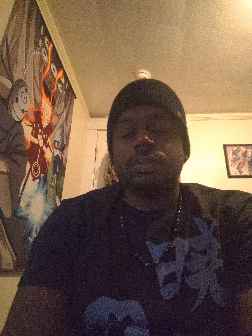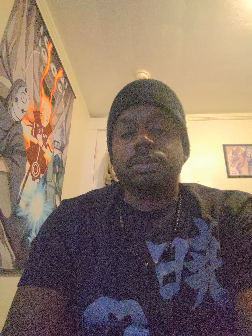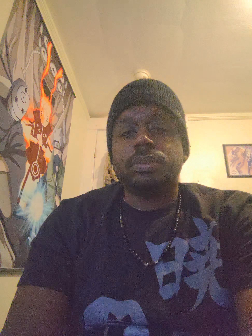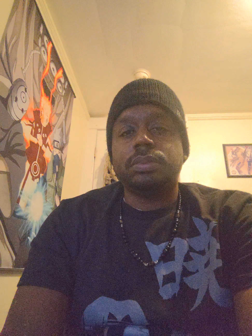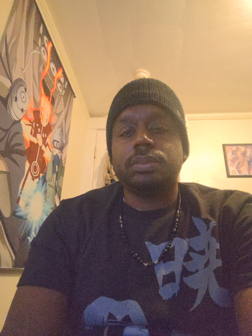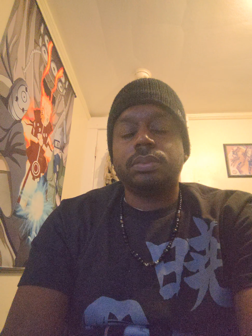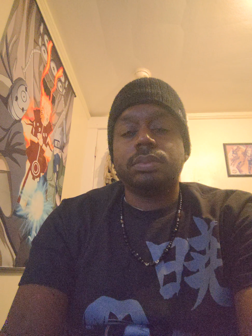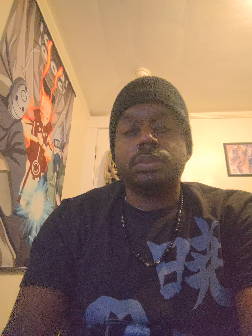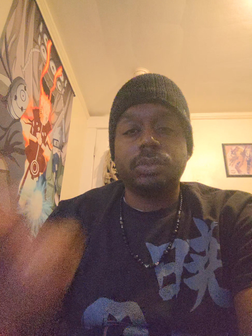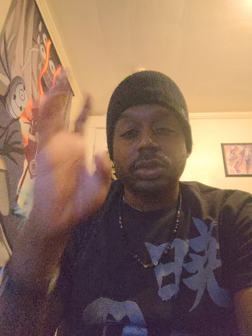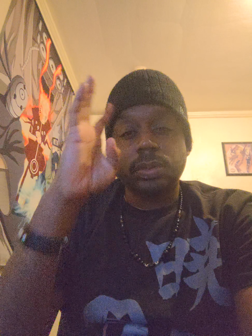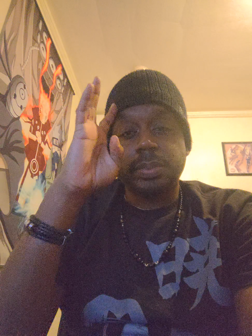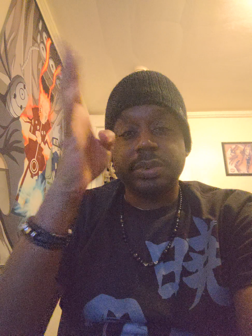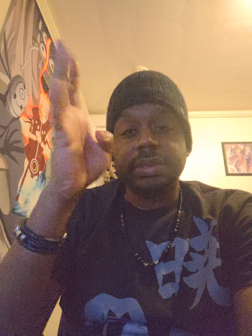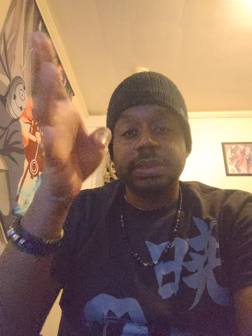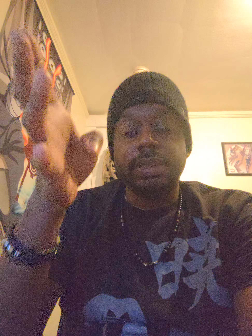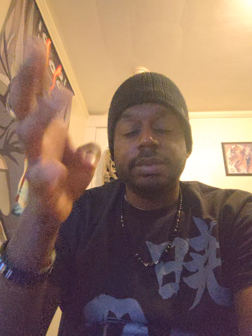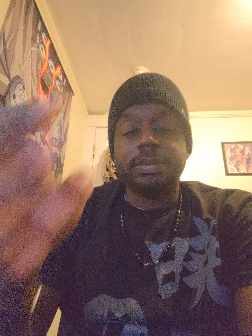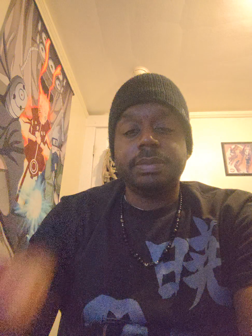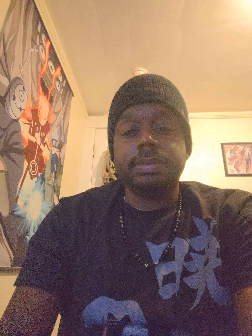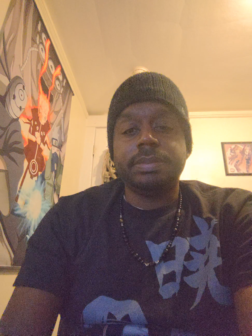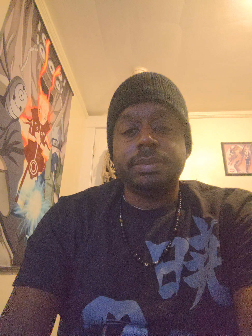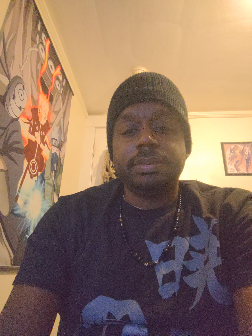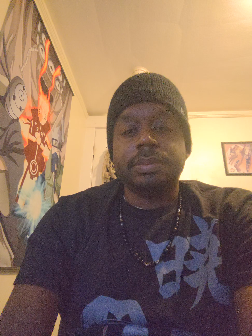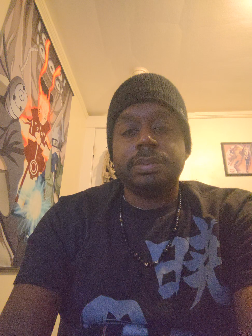pretend